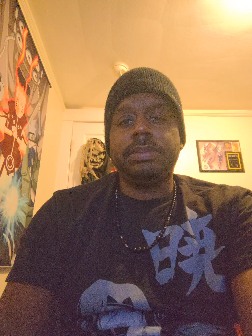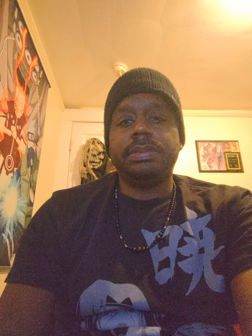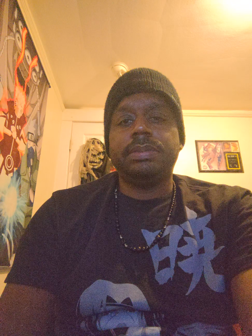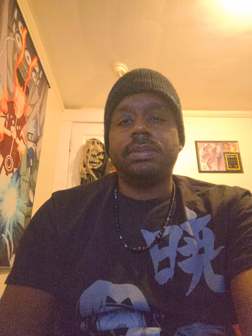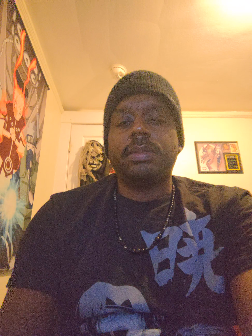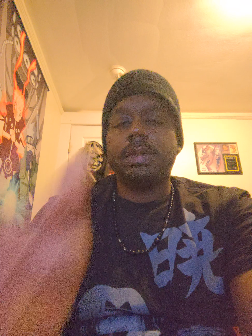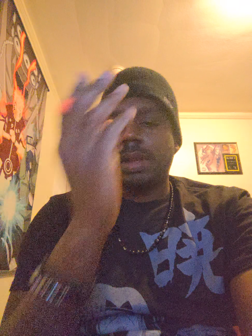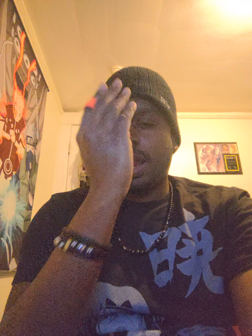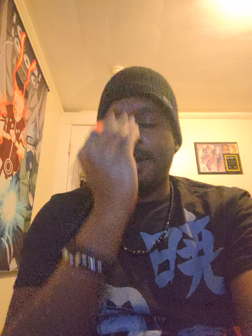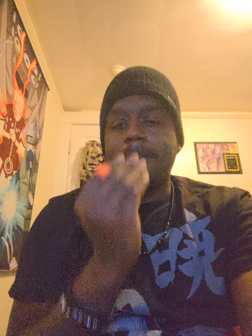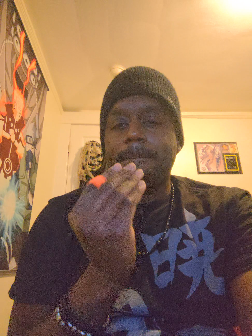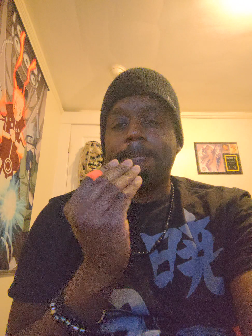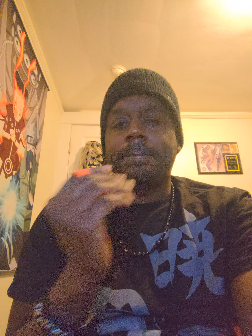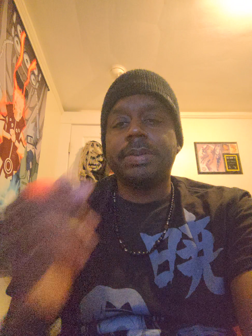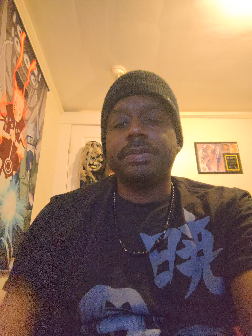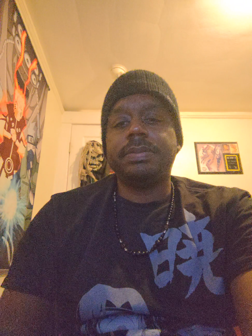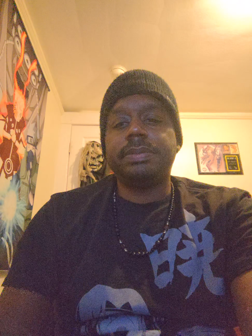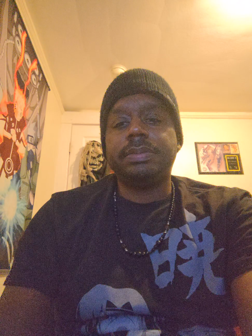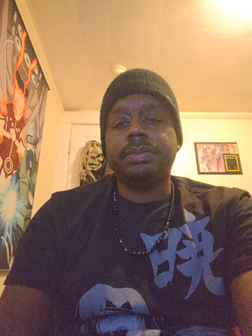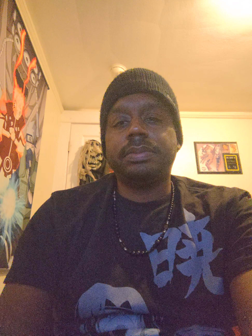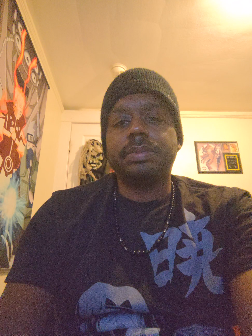sleep